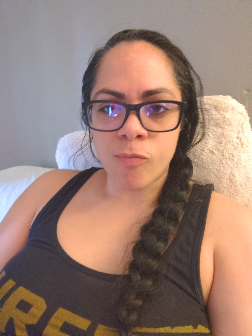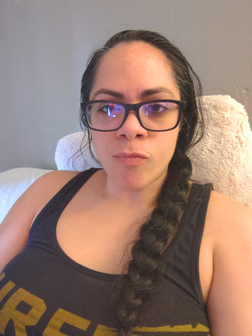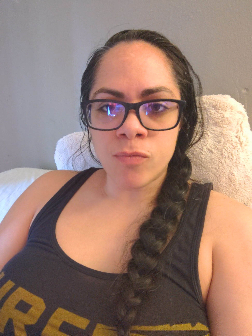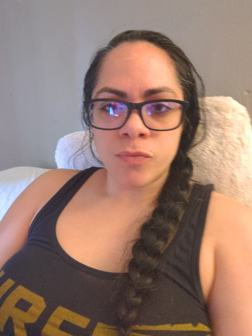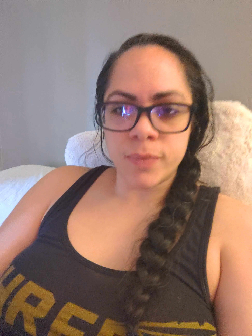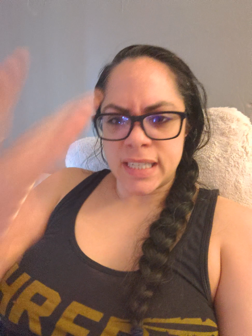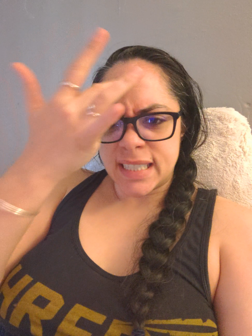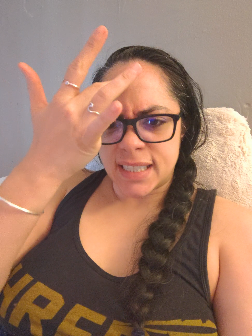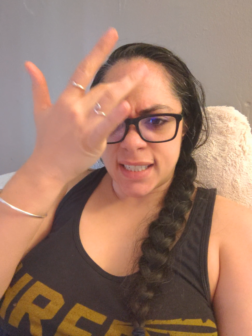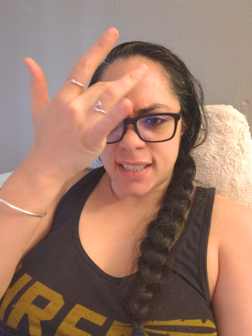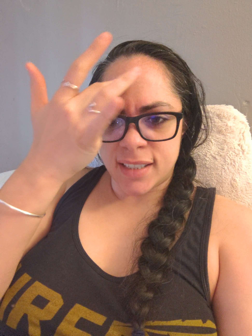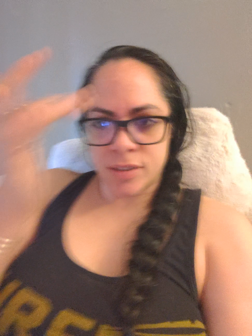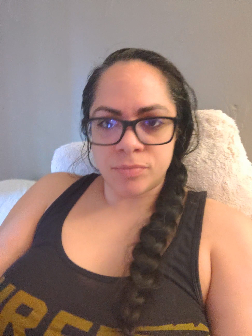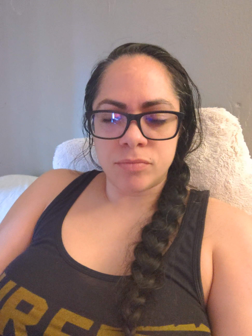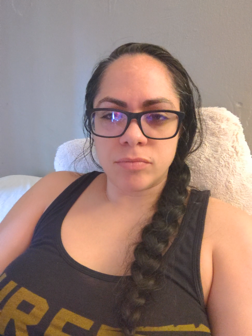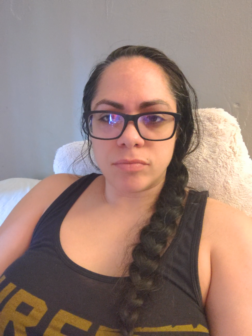sick